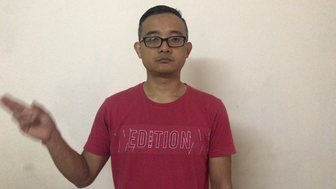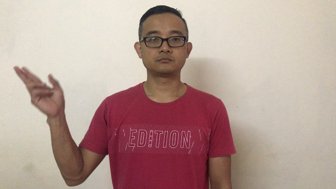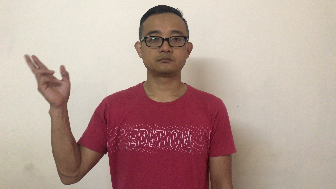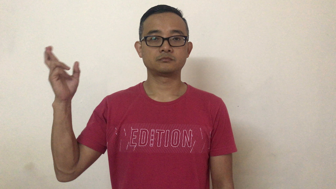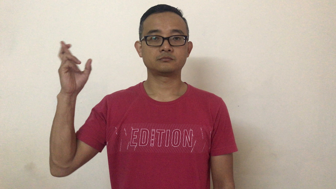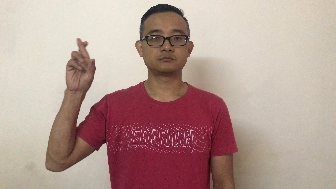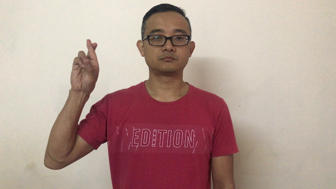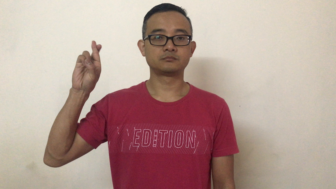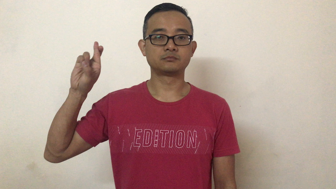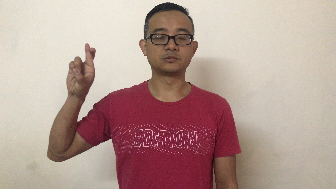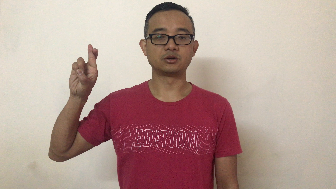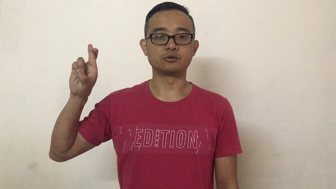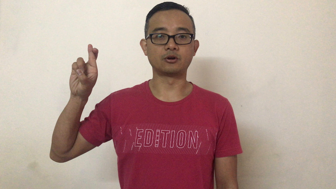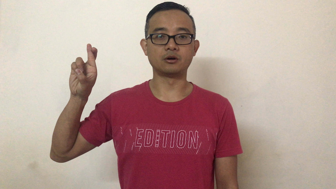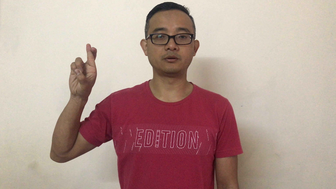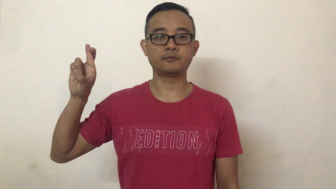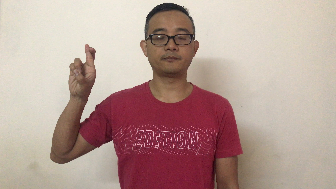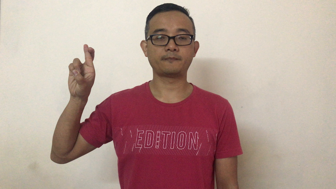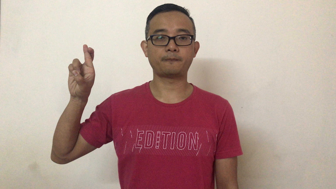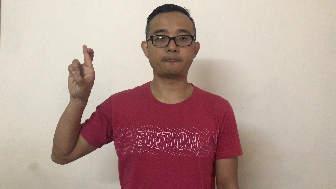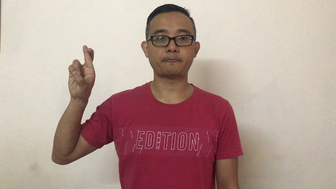र